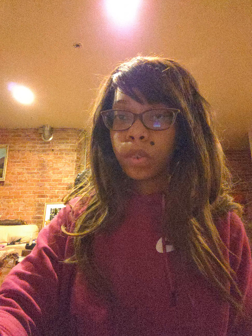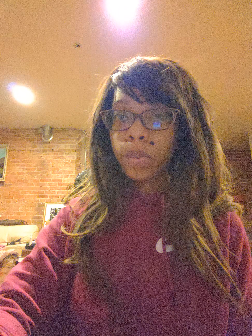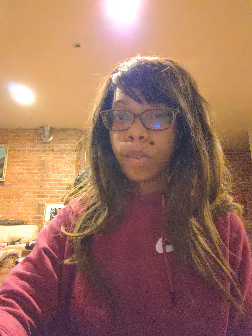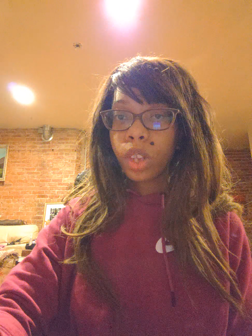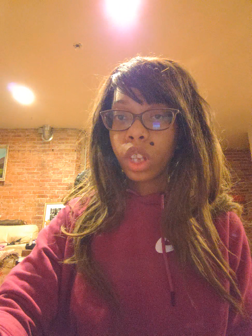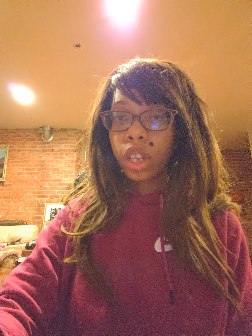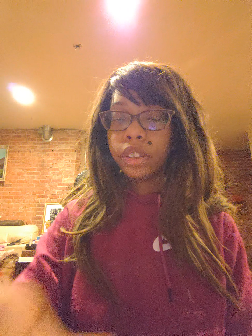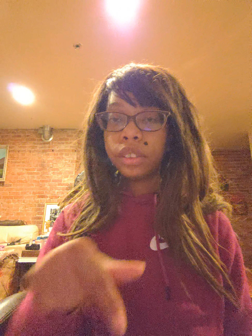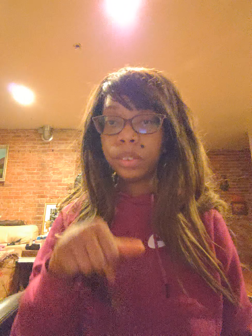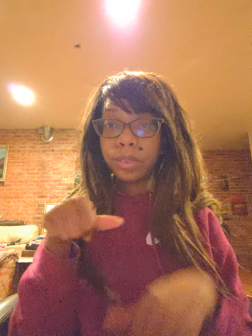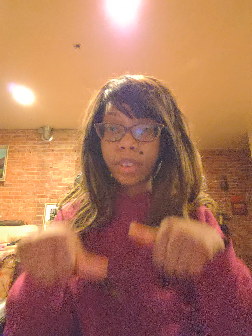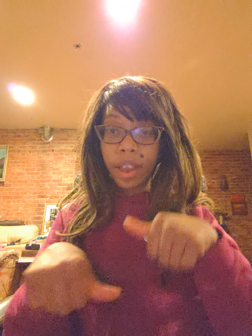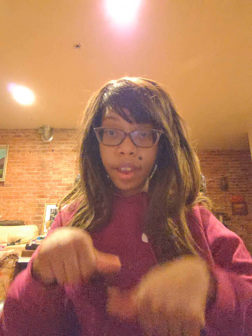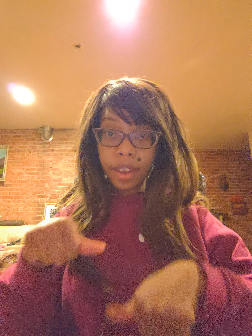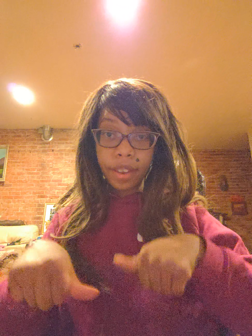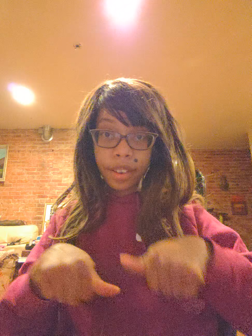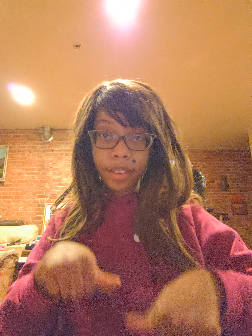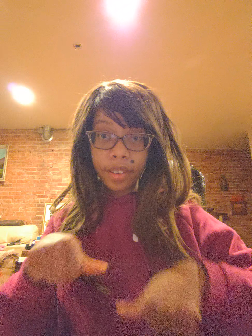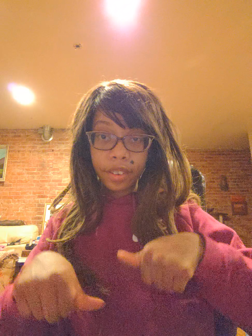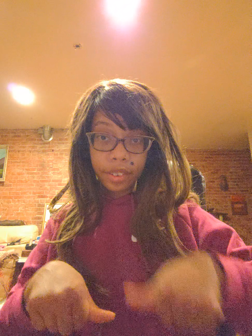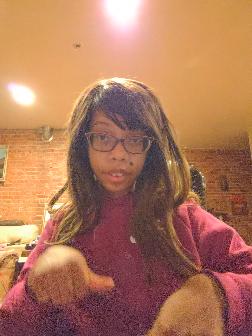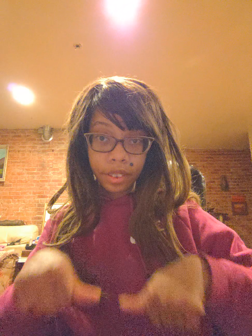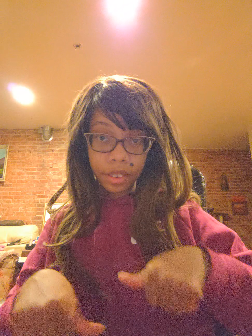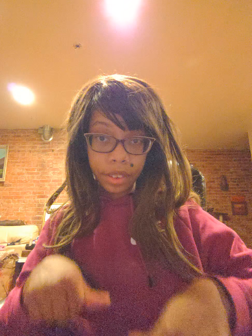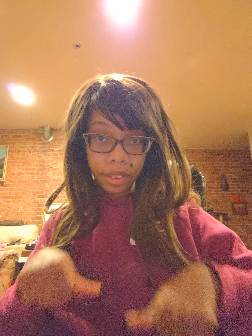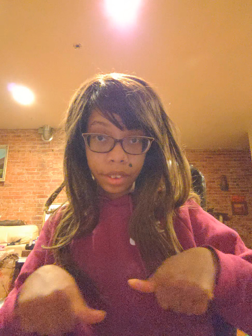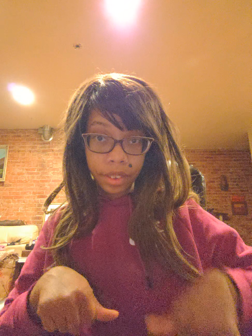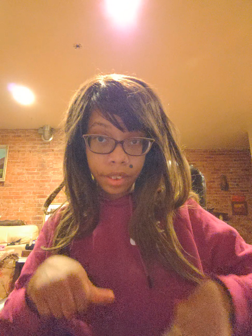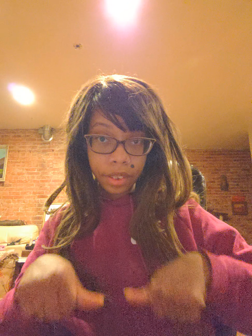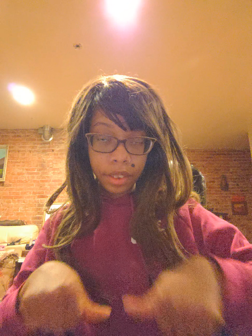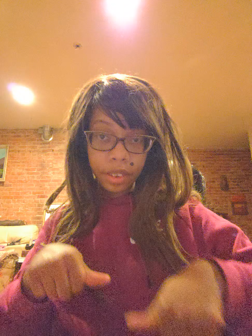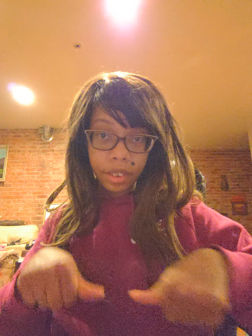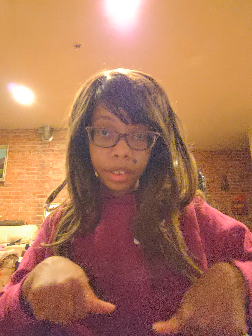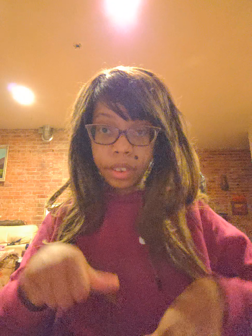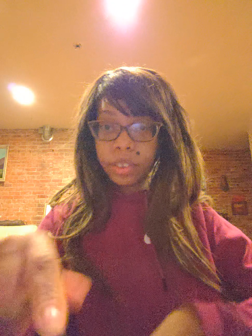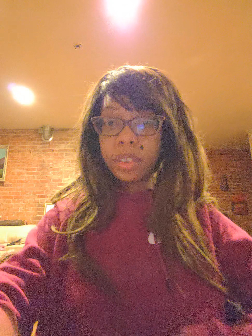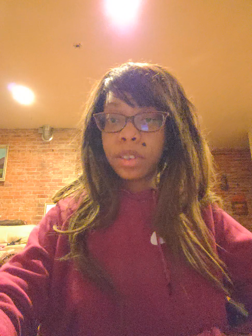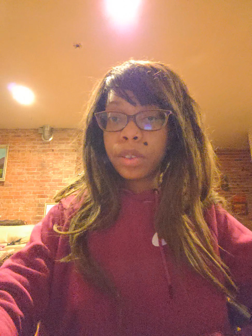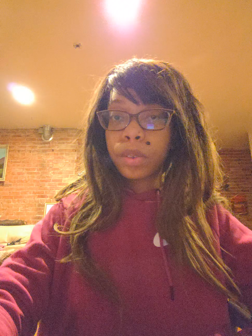puzzle